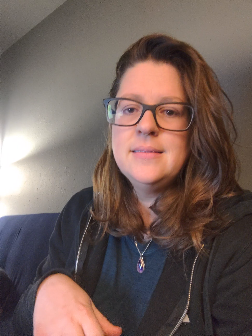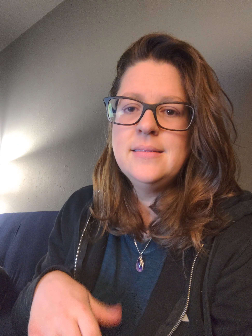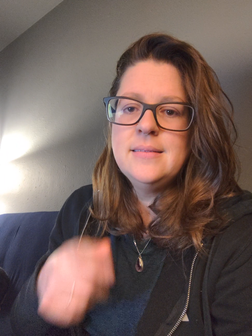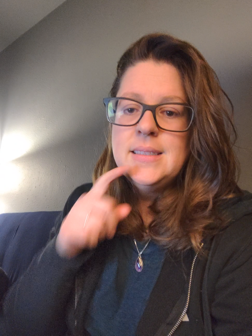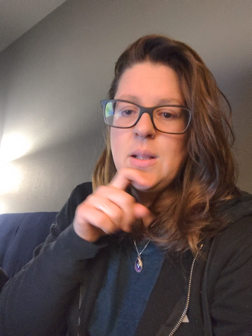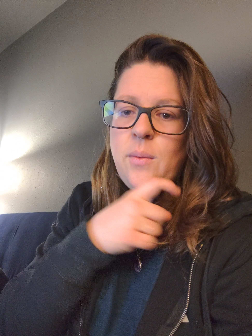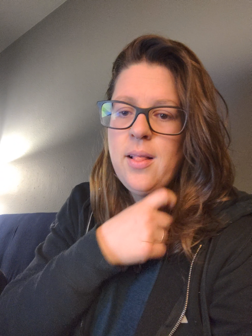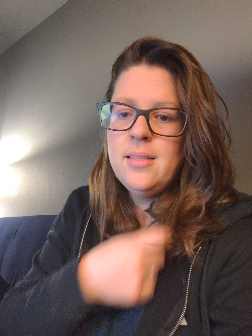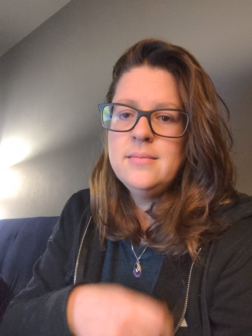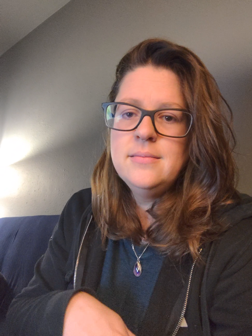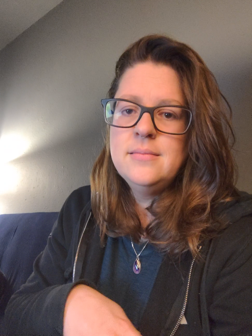cereal